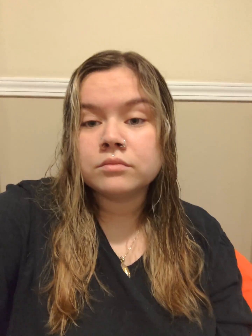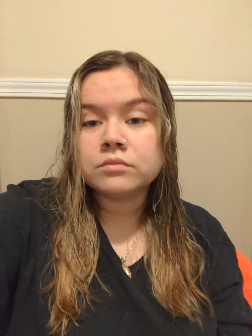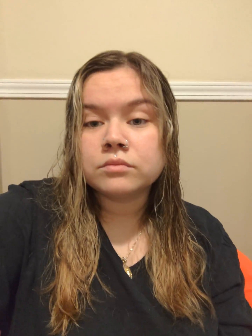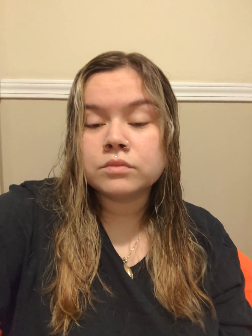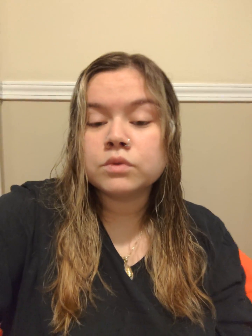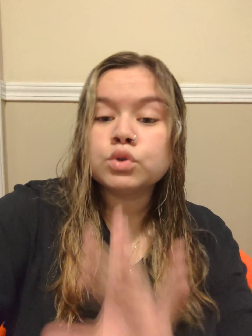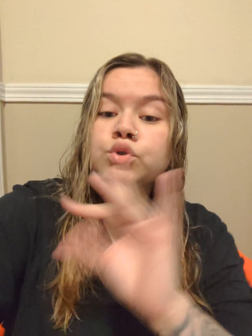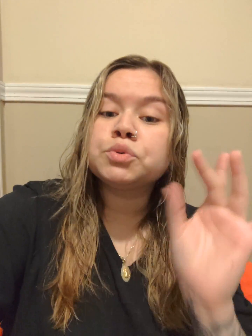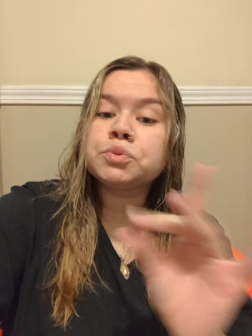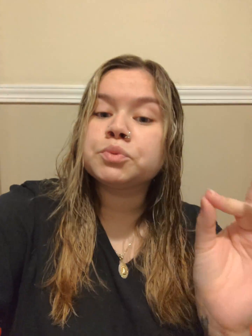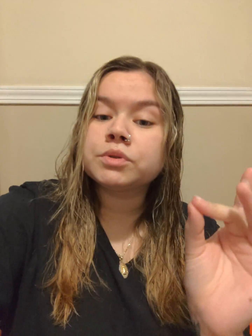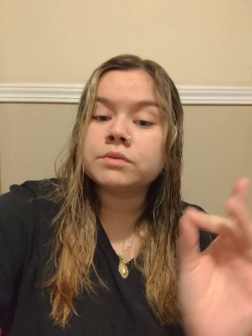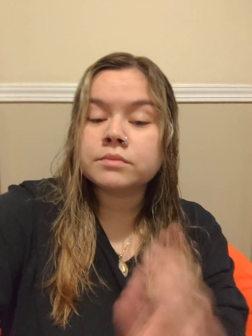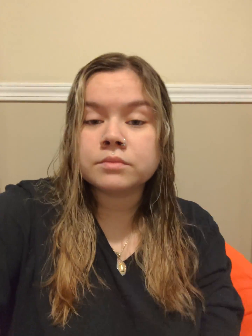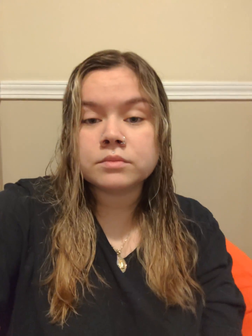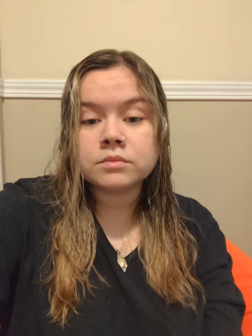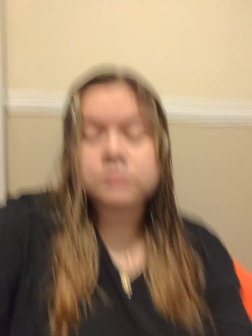choose